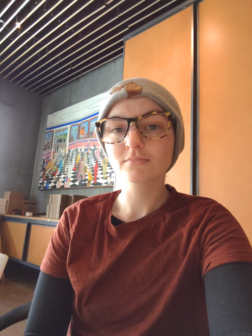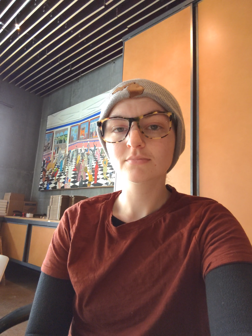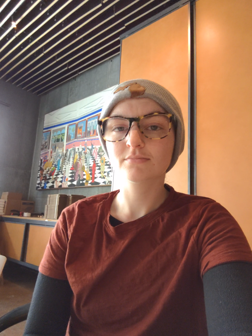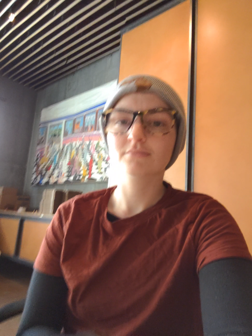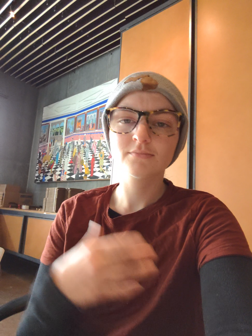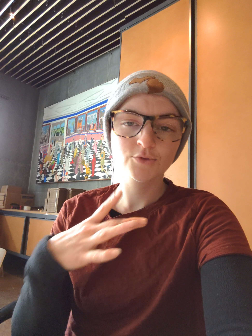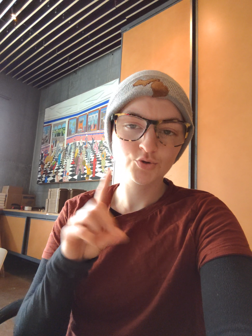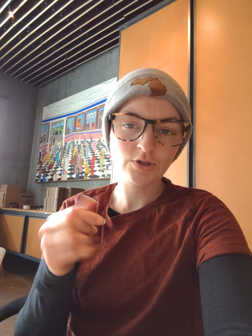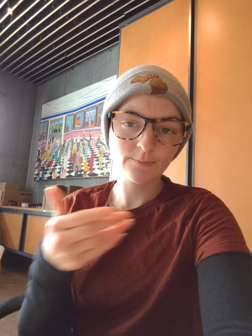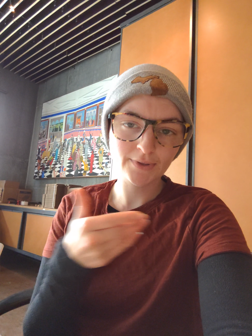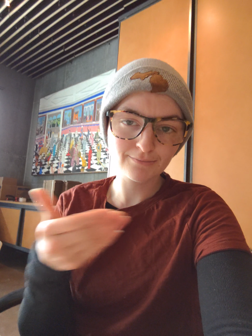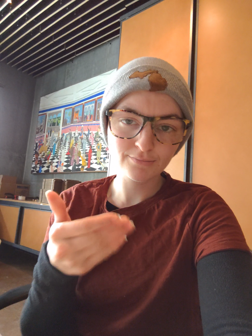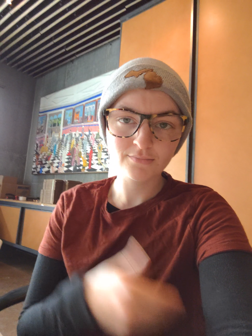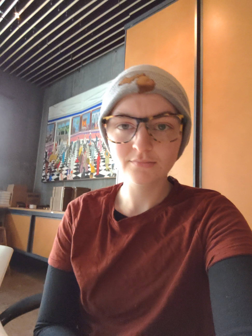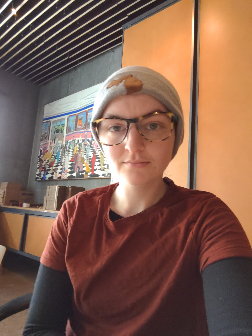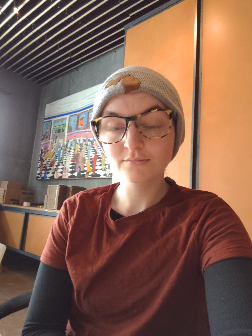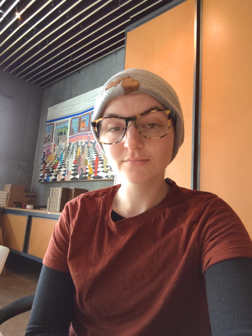puppy